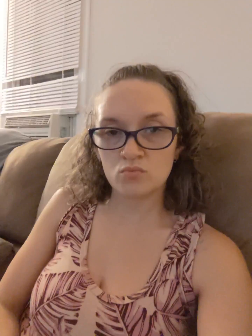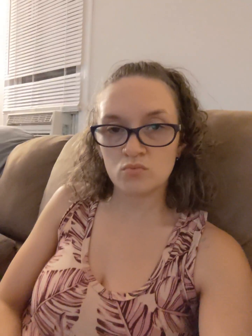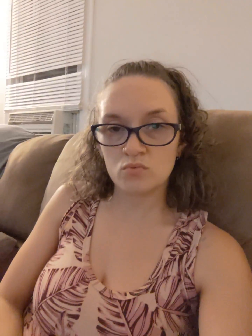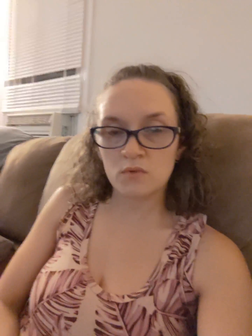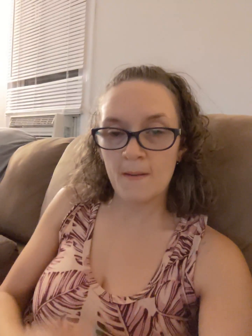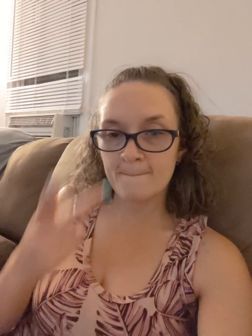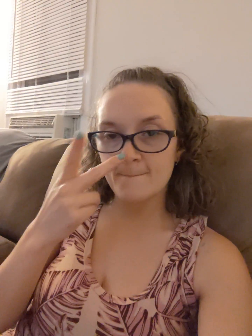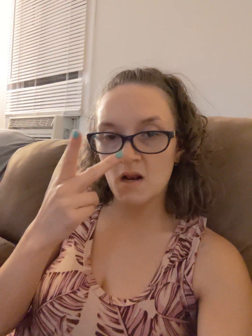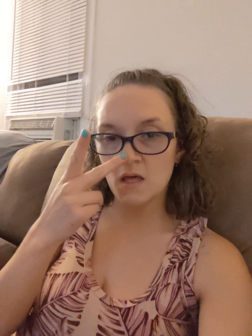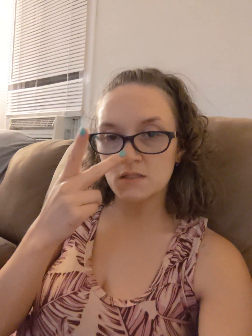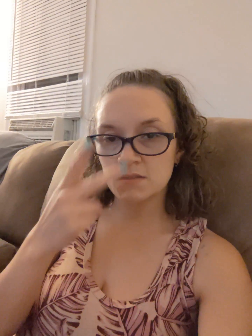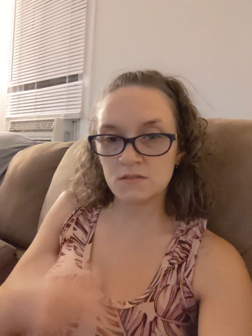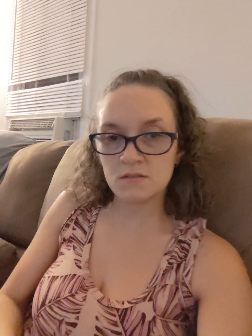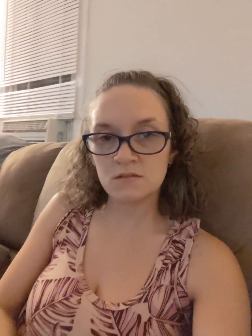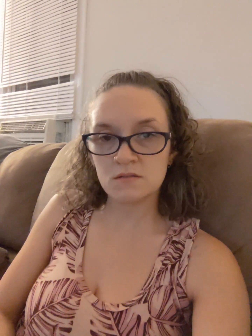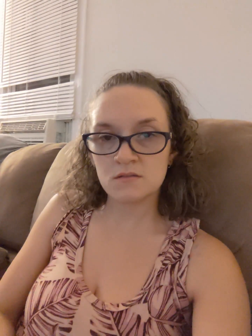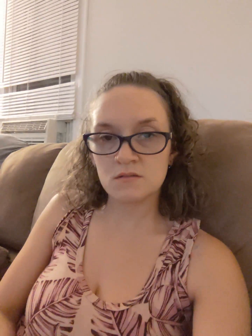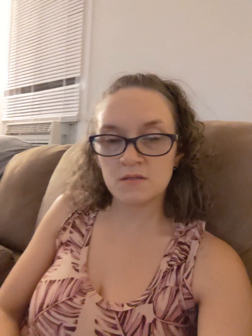penis